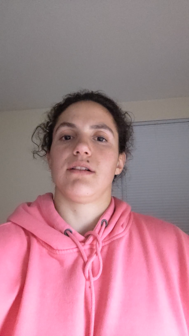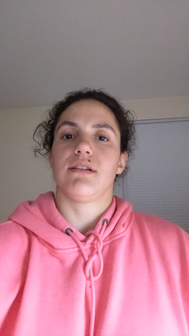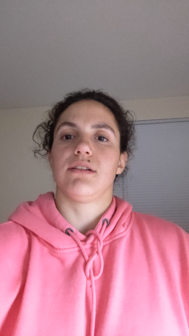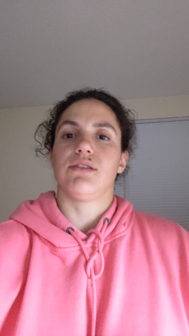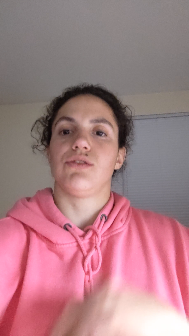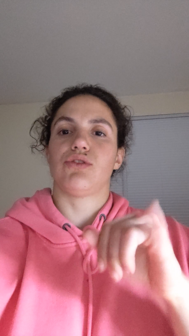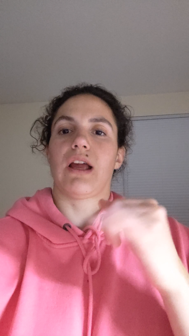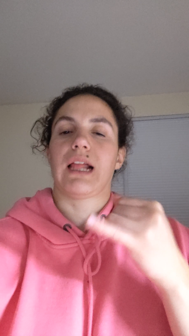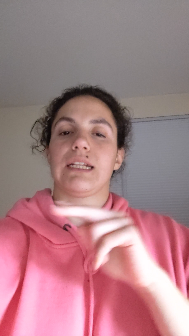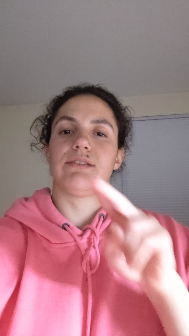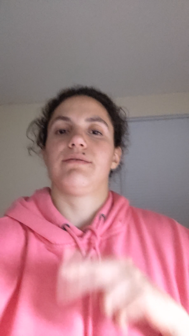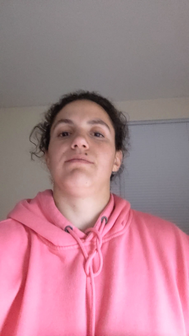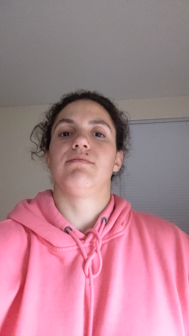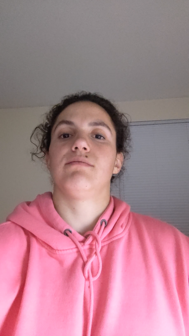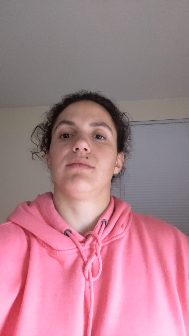jelly